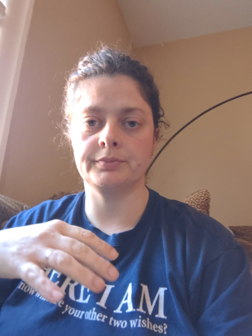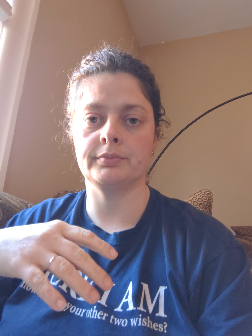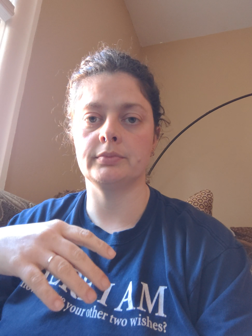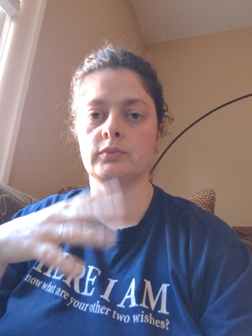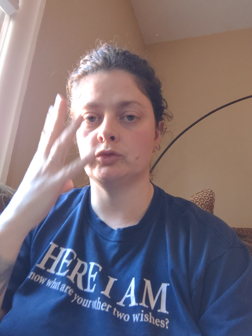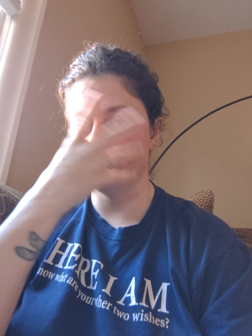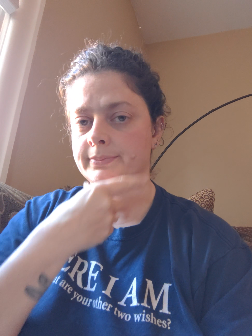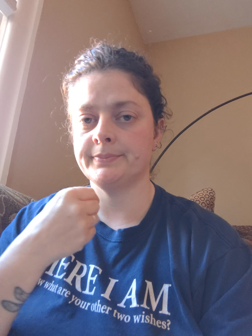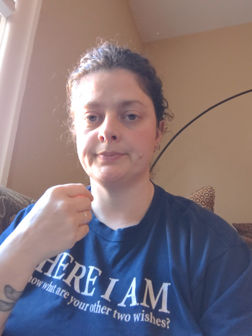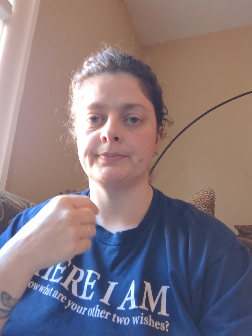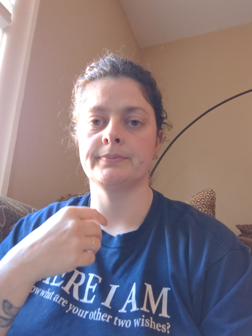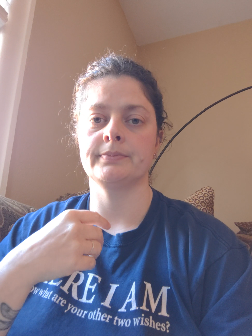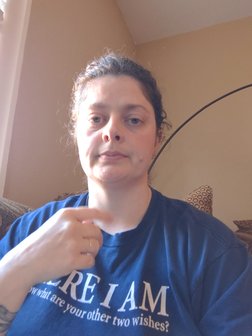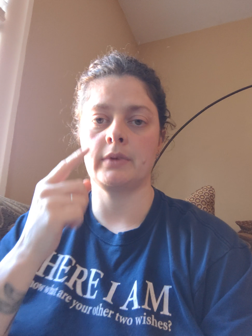pretty